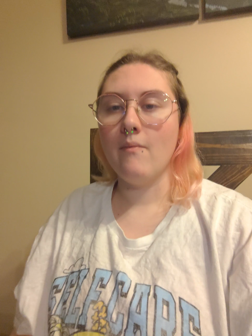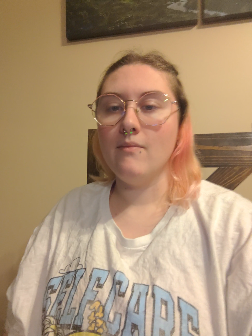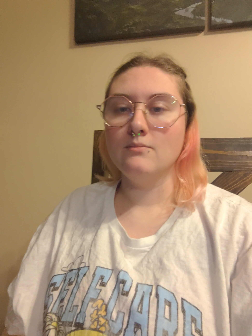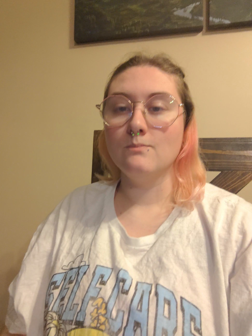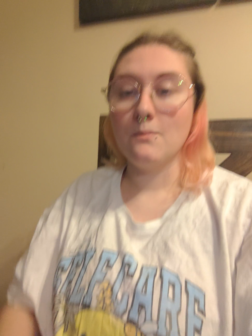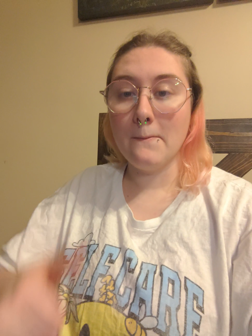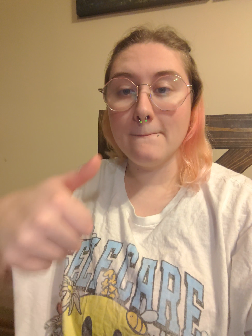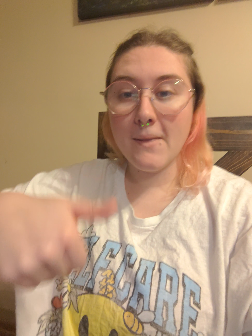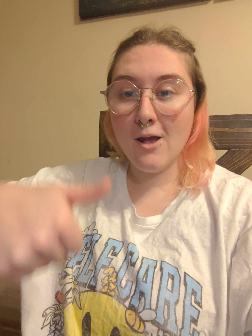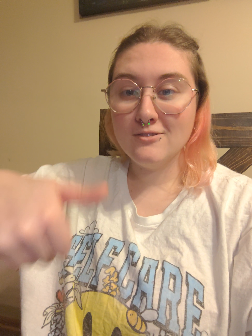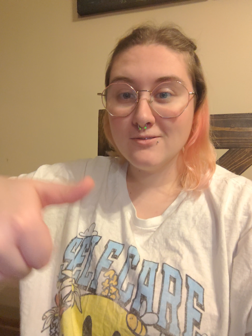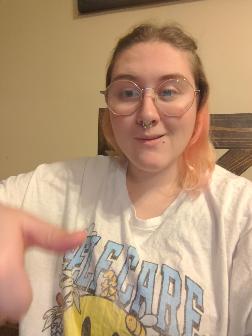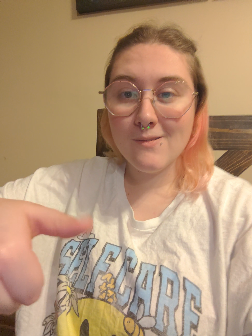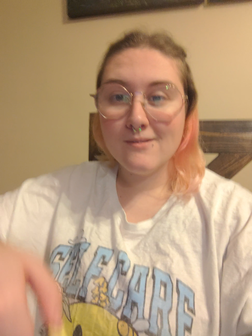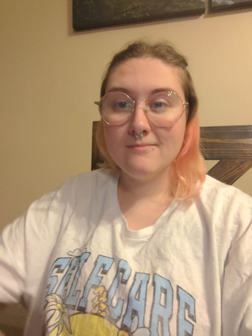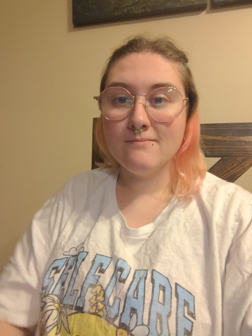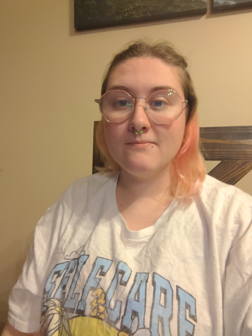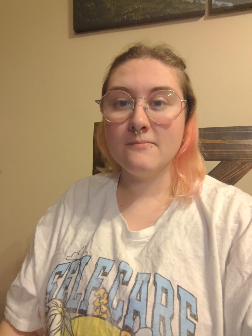puzzle